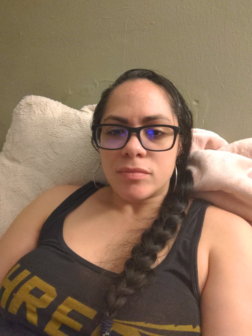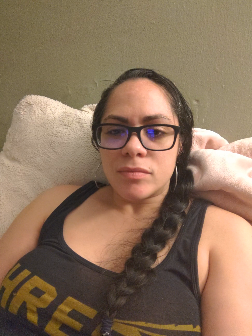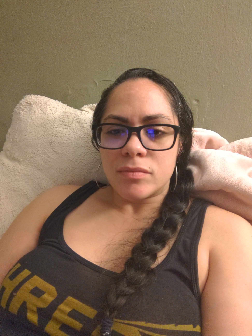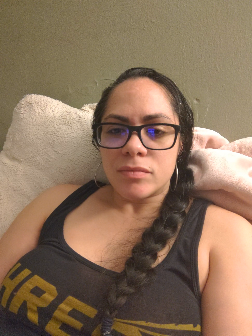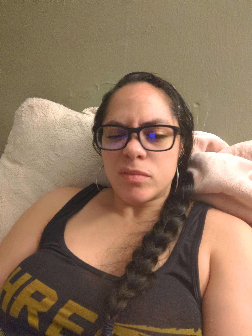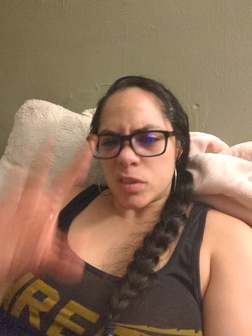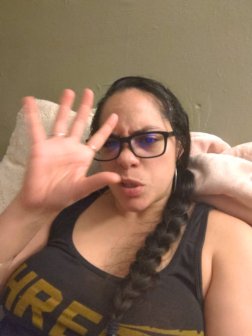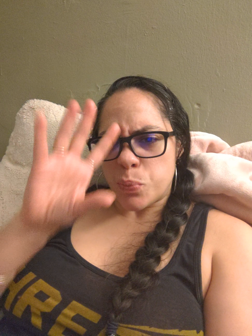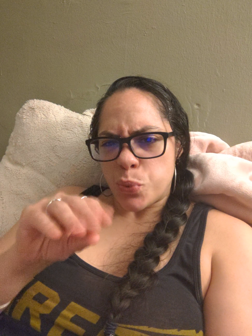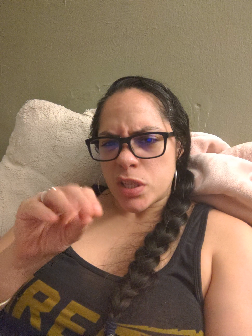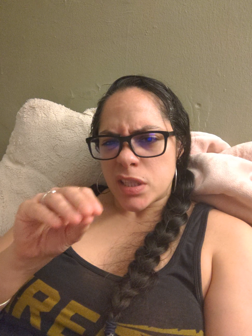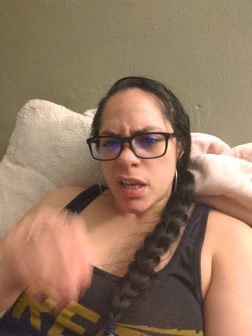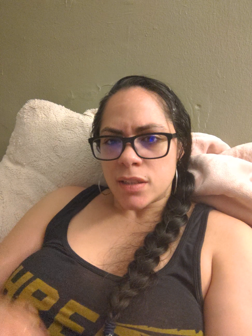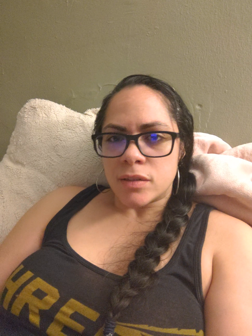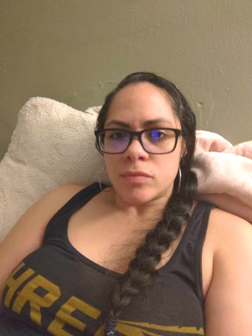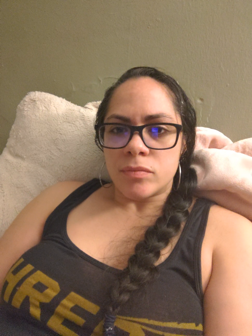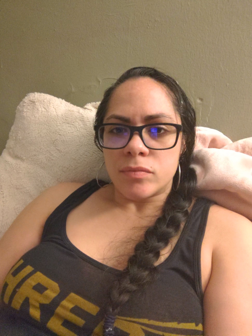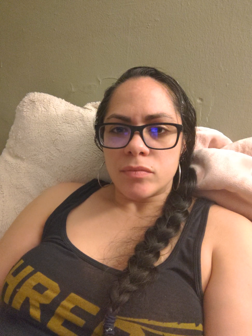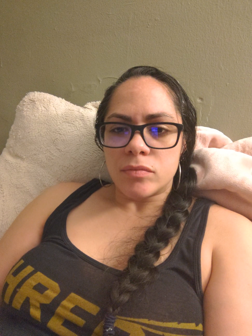pretend